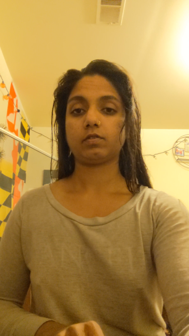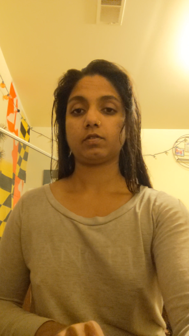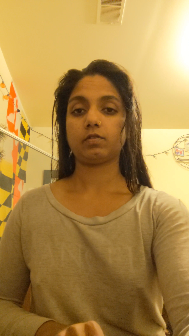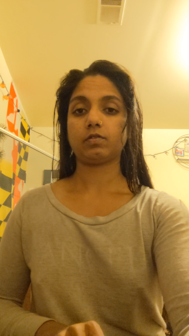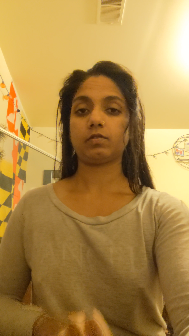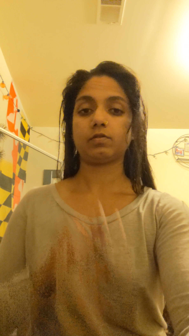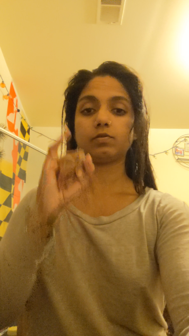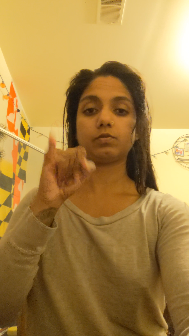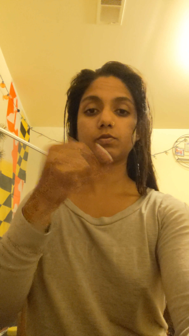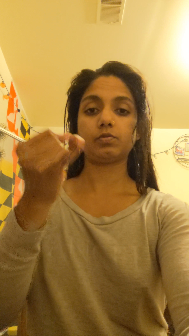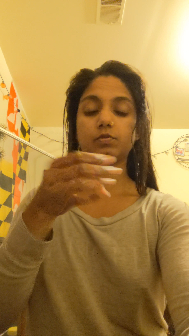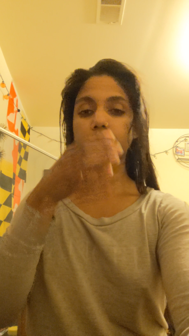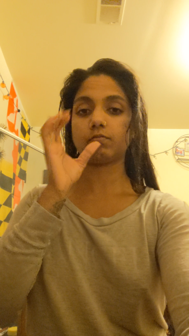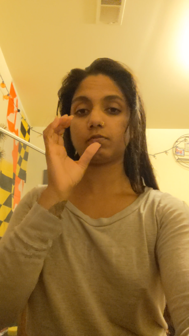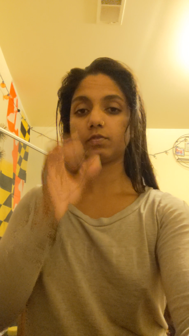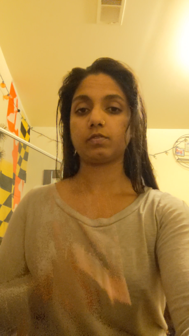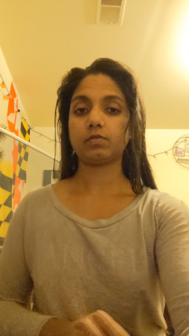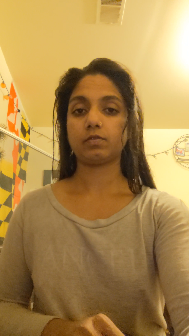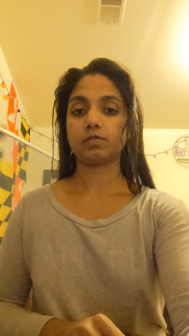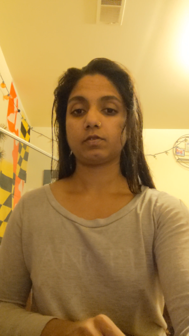juice